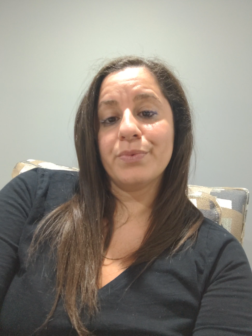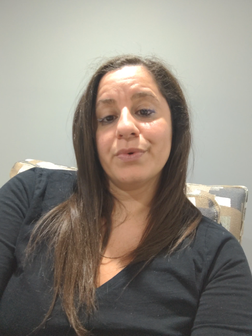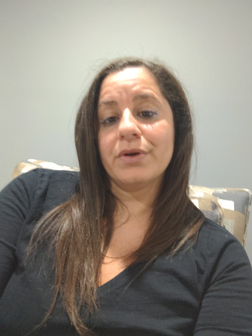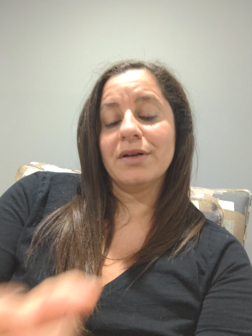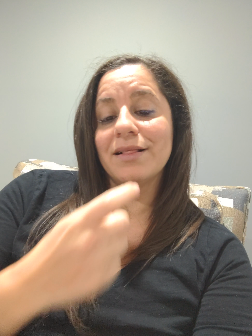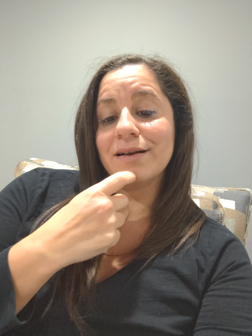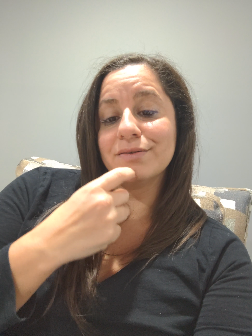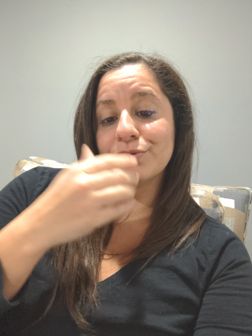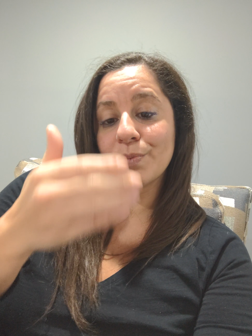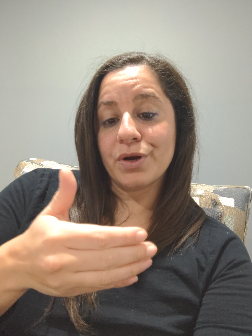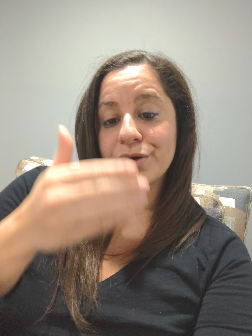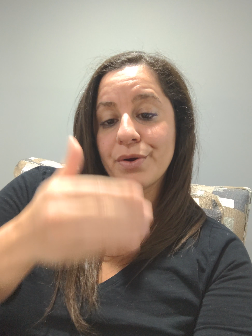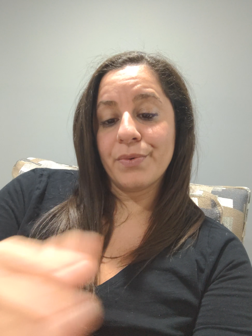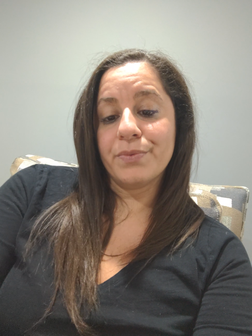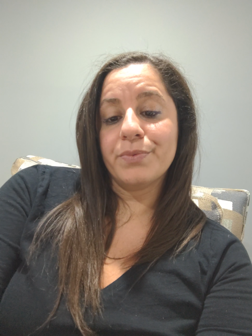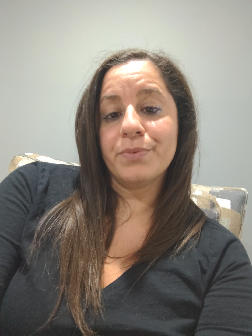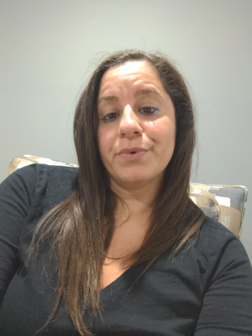window